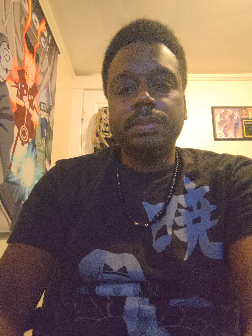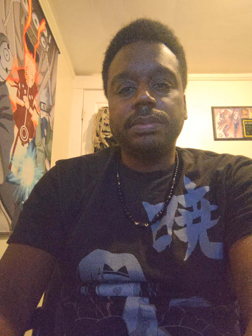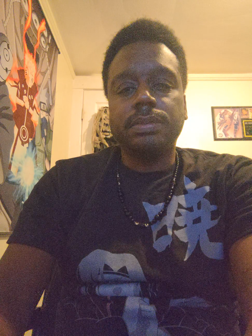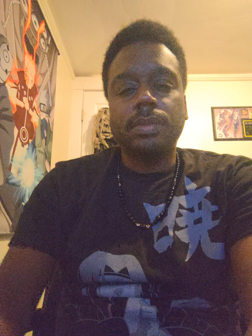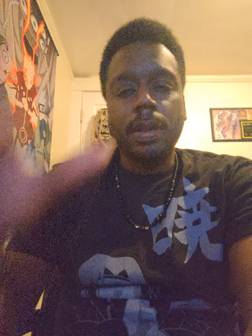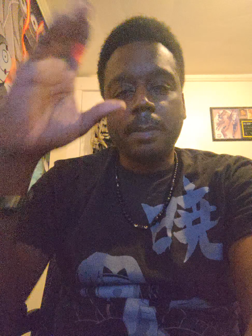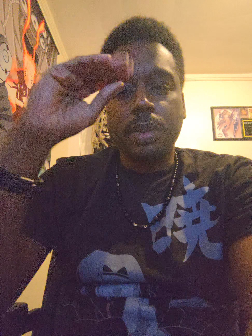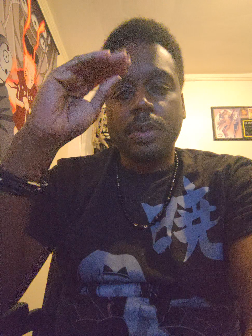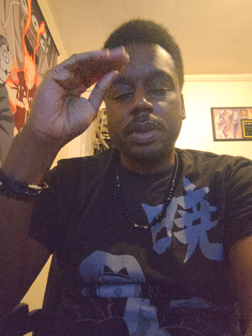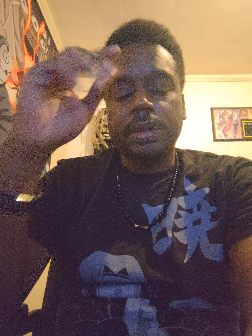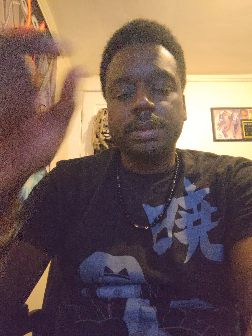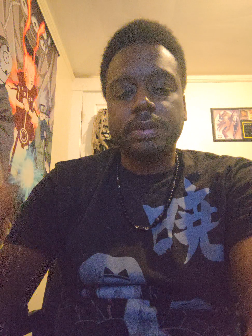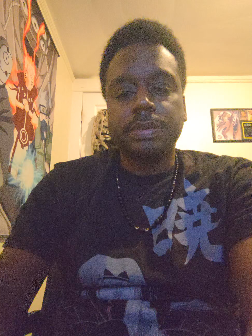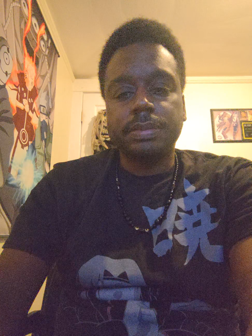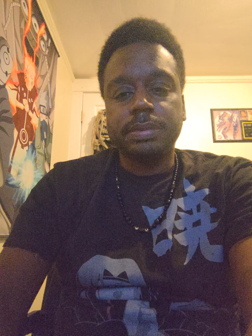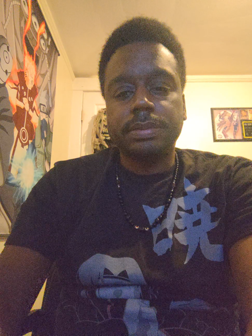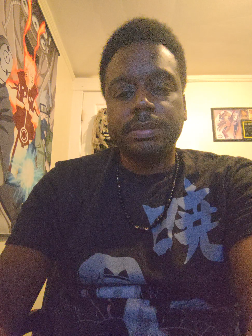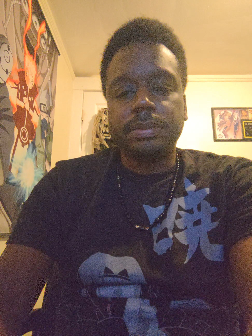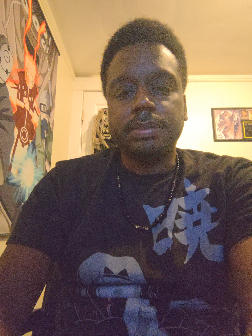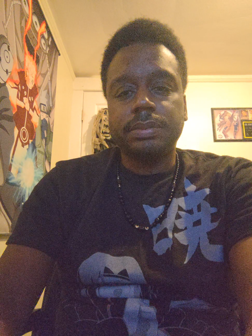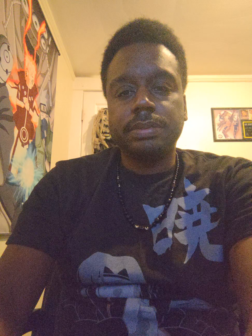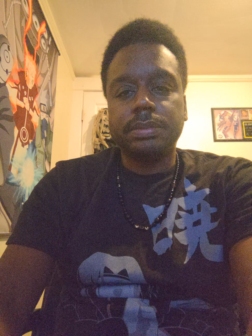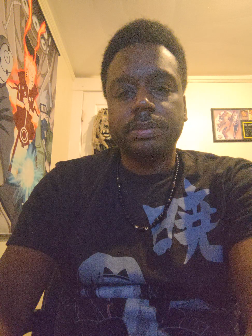boy